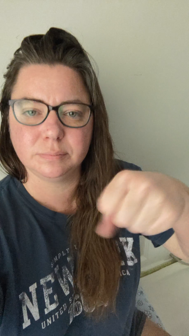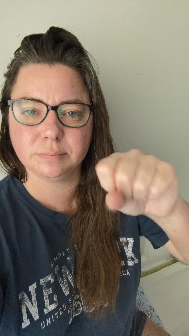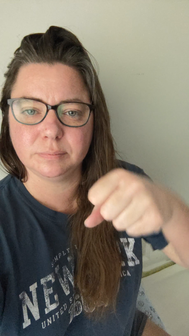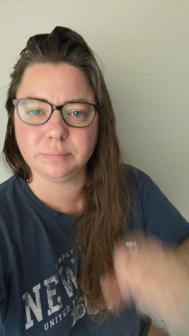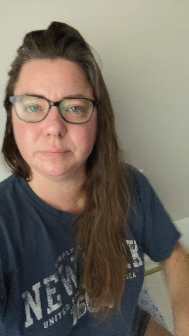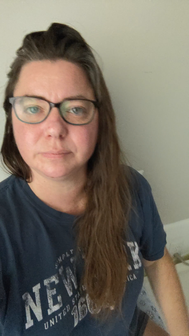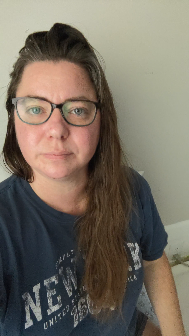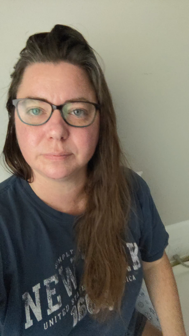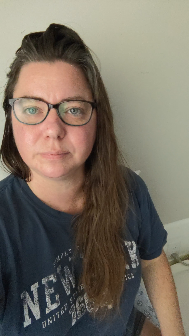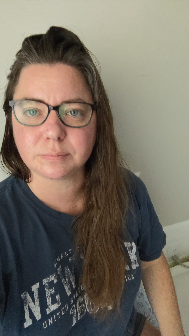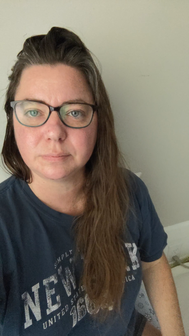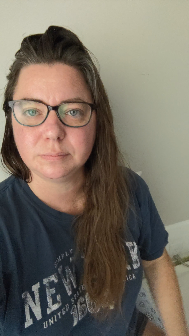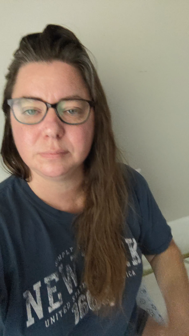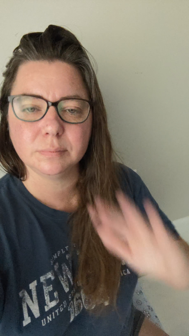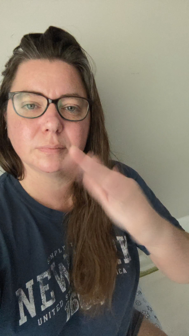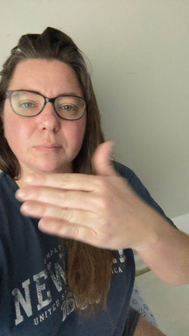share